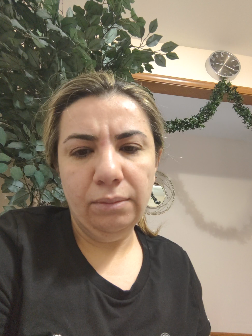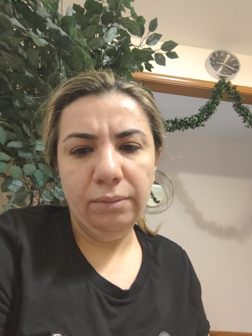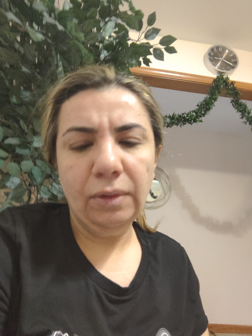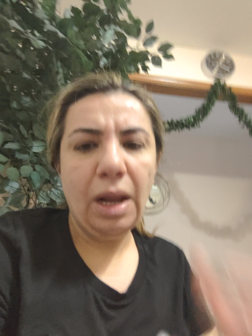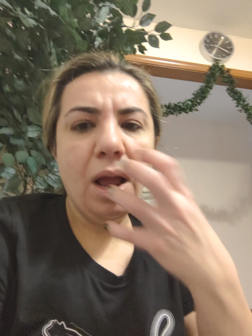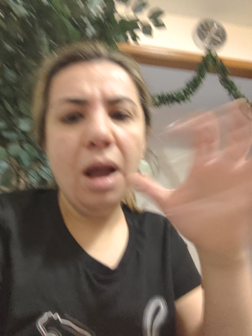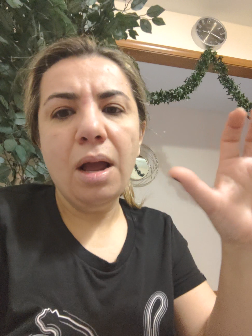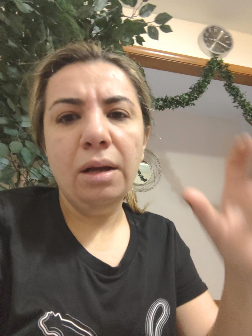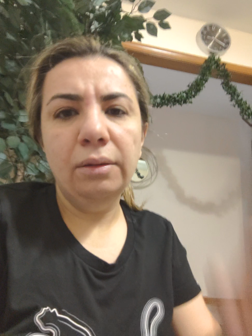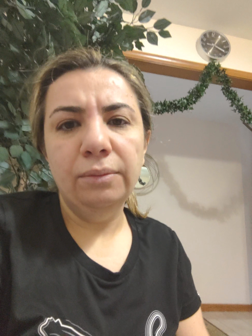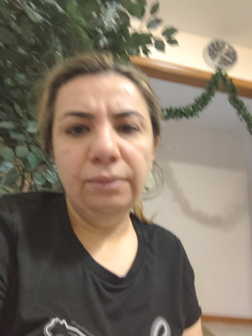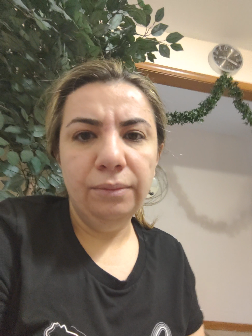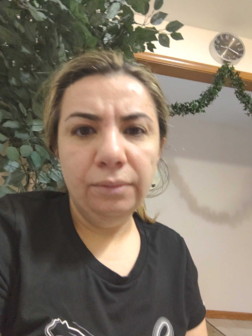hot